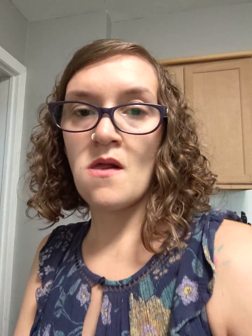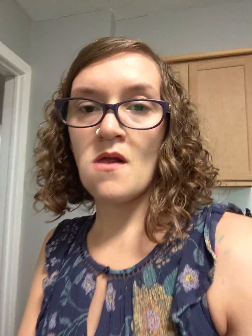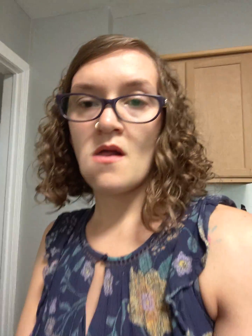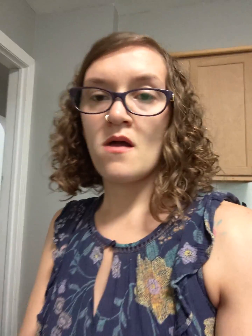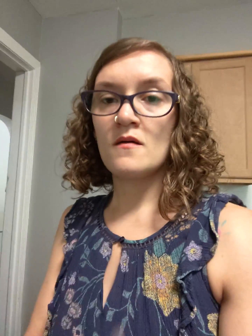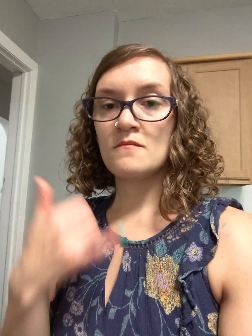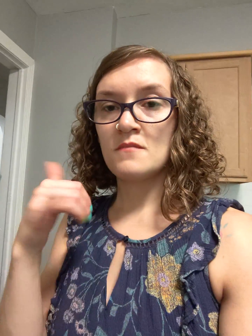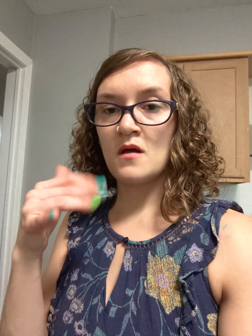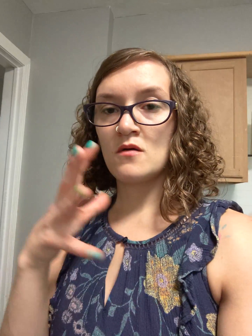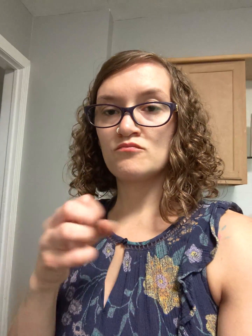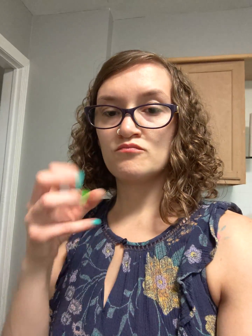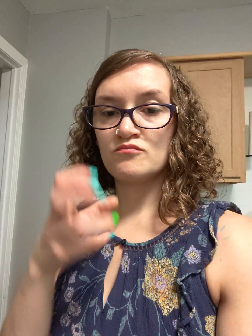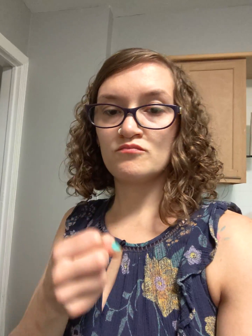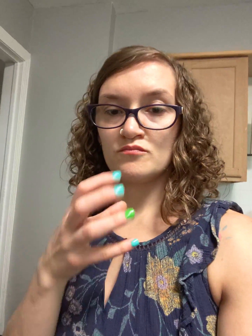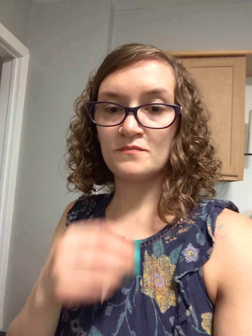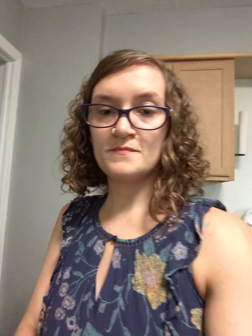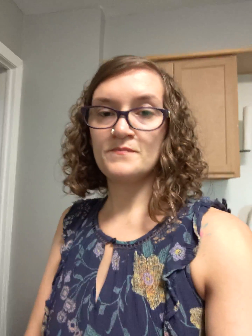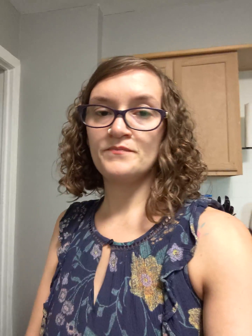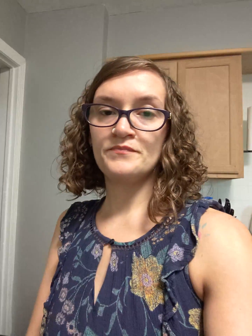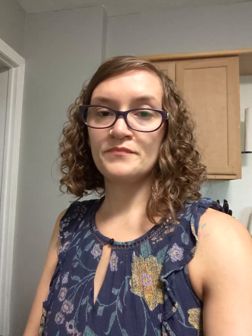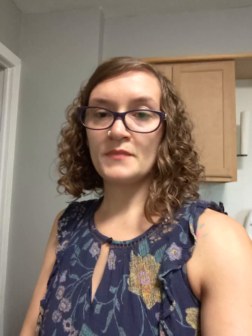play dough